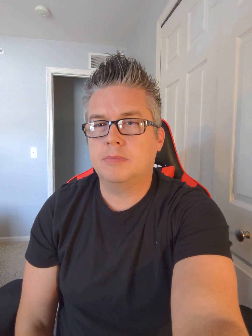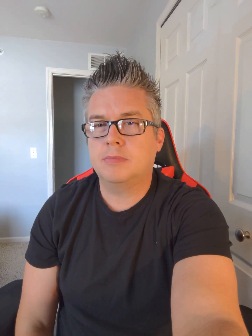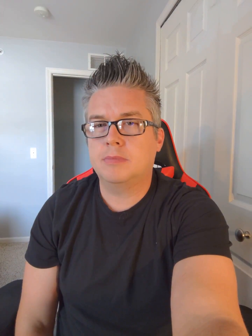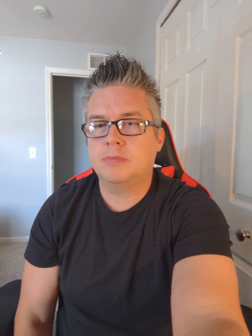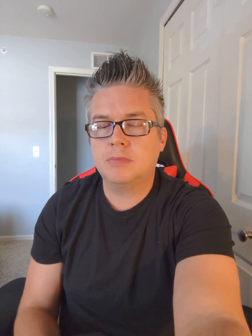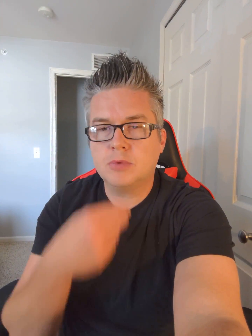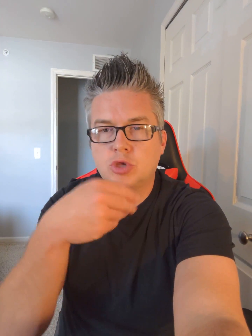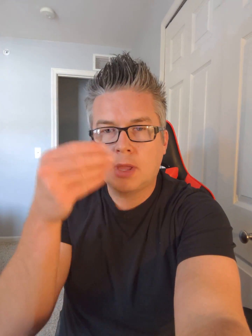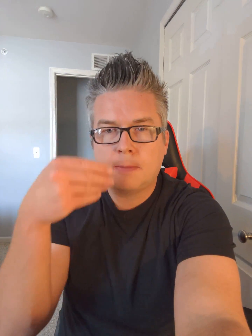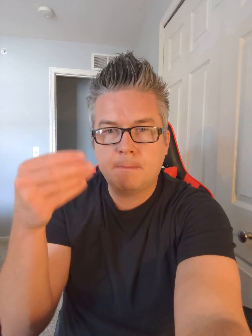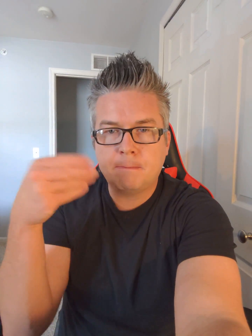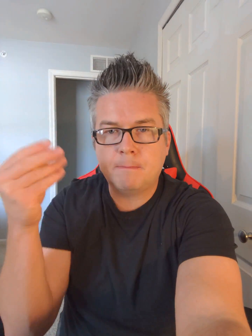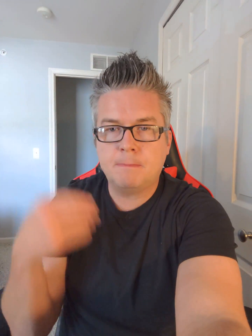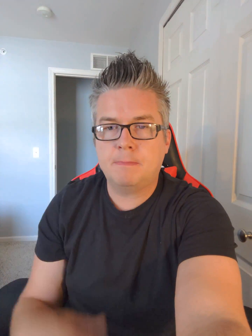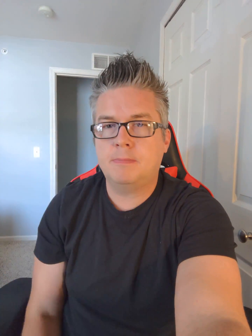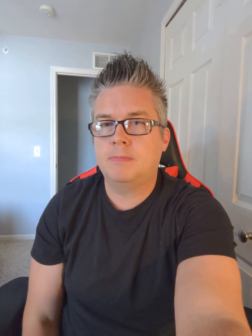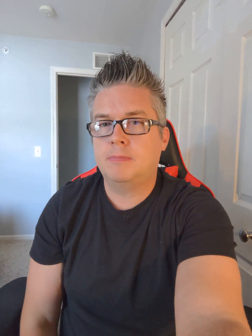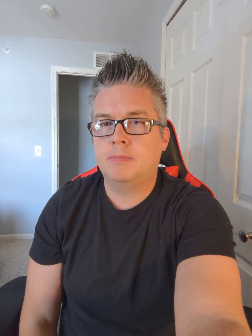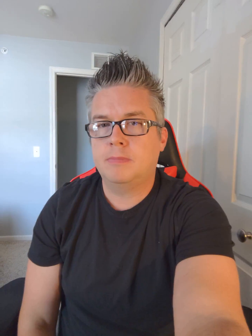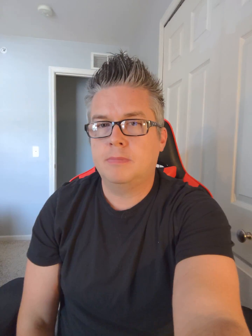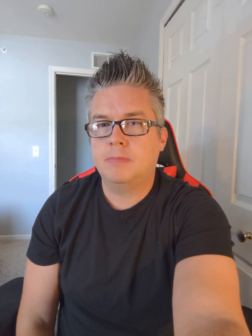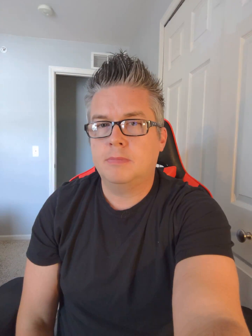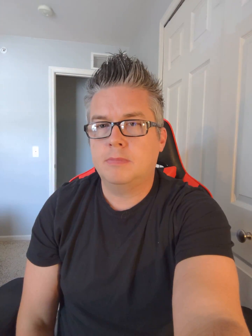shopping